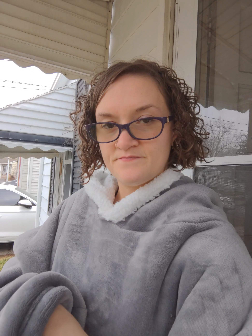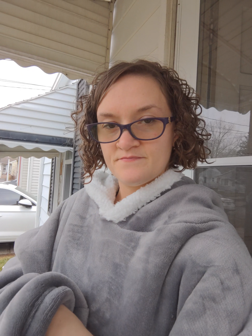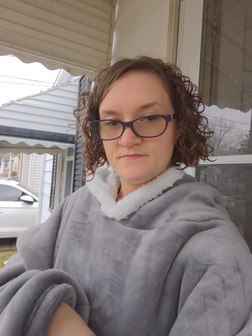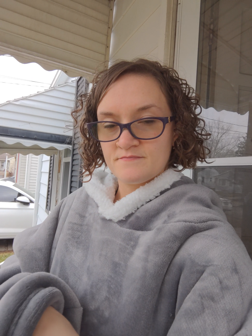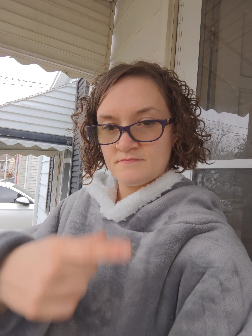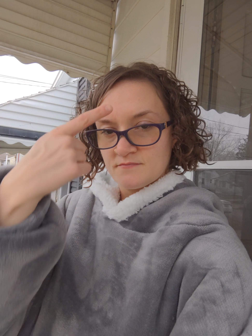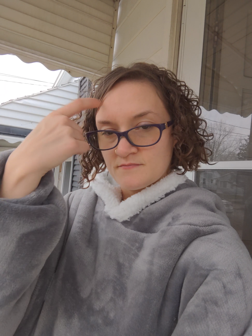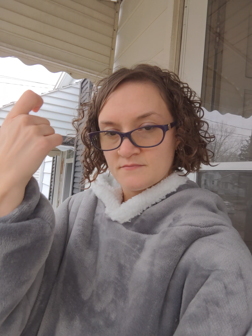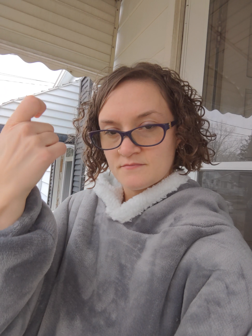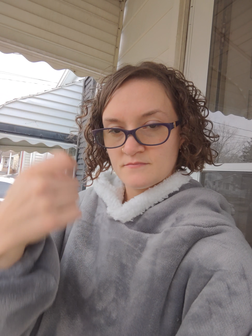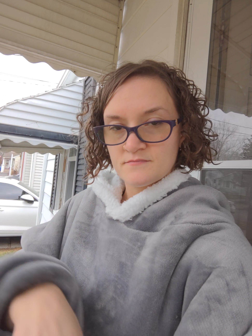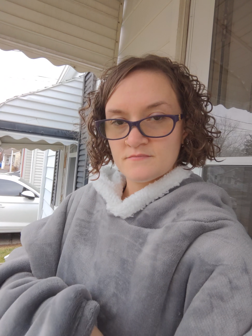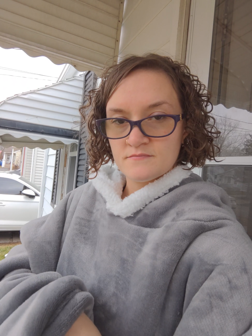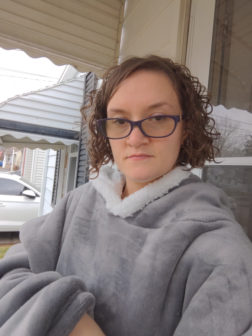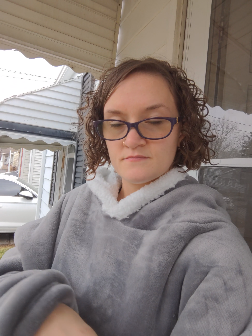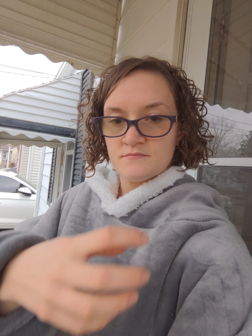because